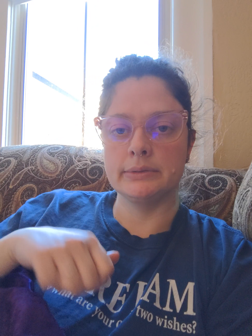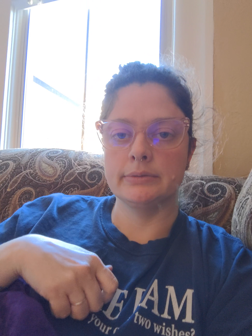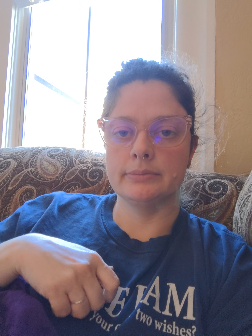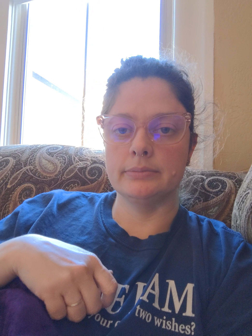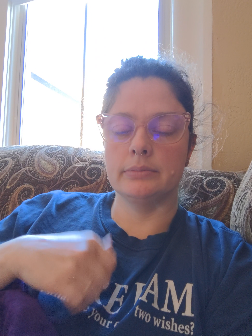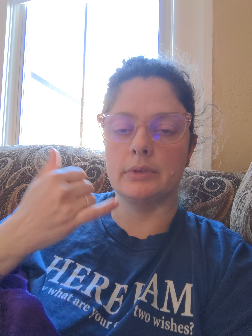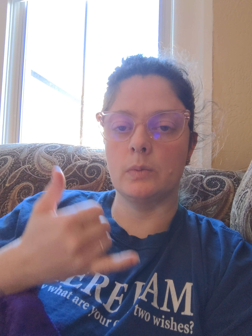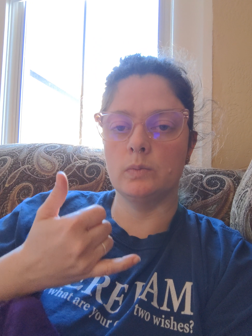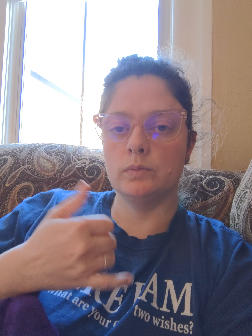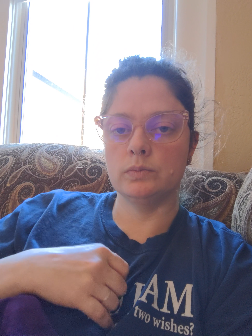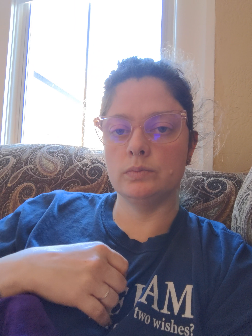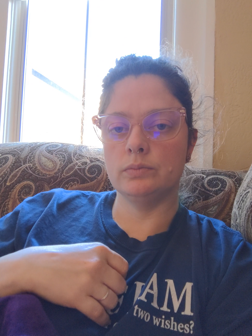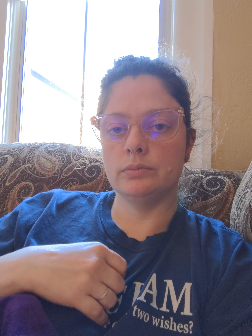now